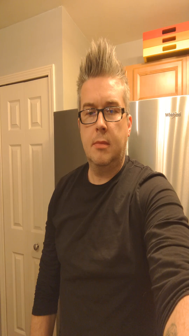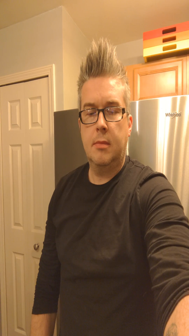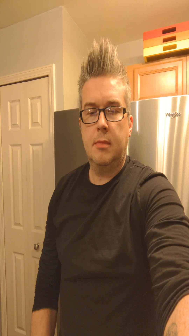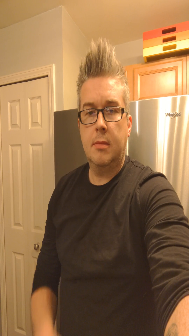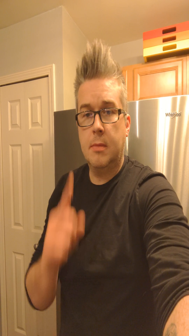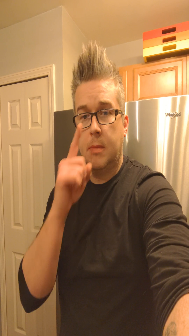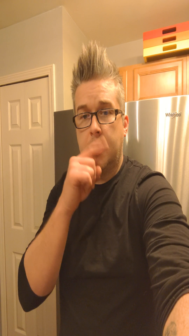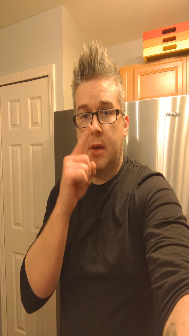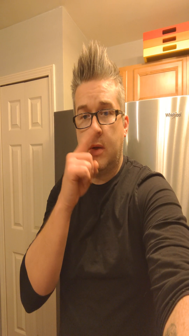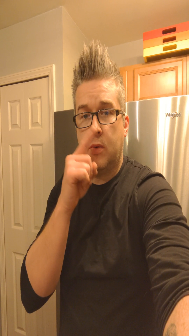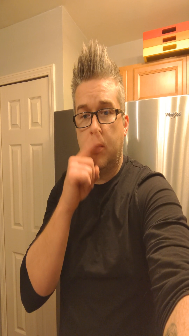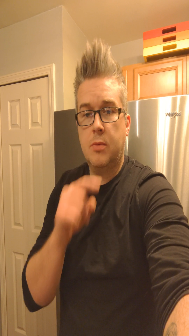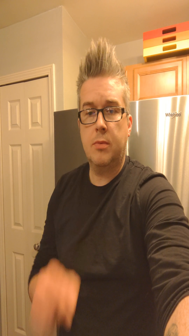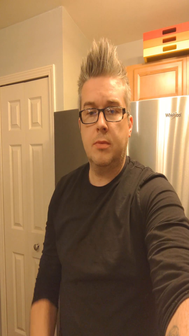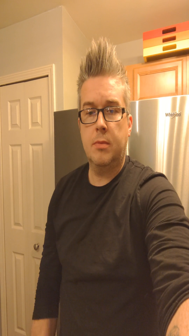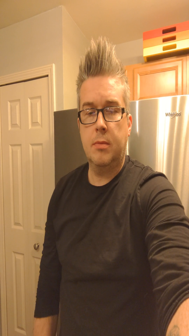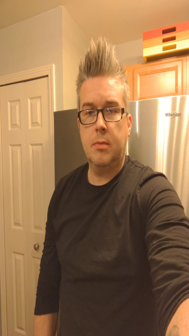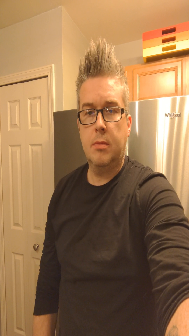mouse